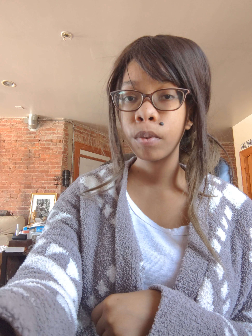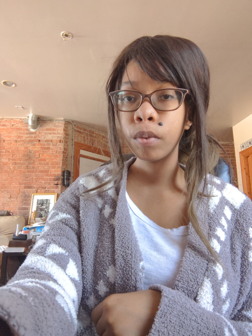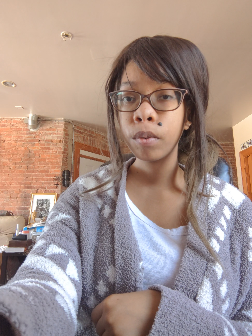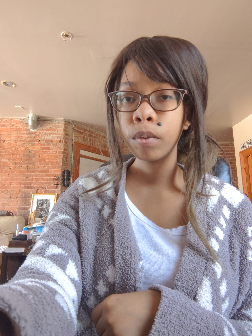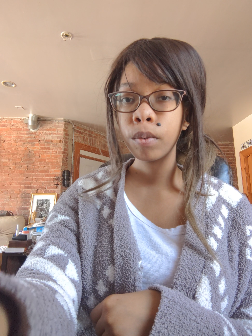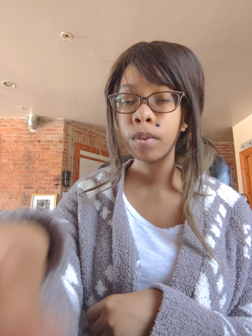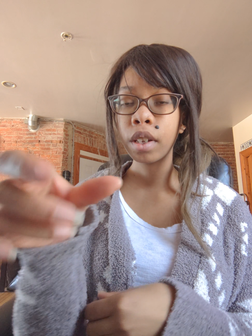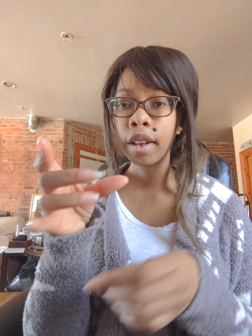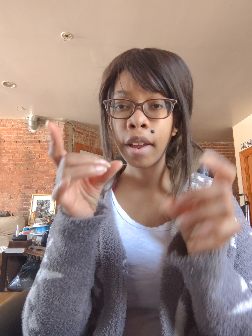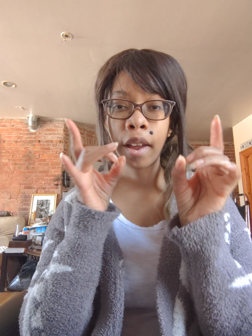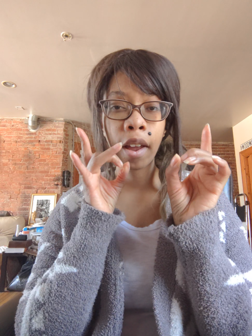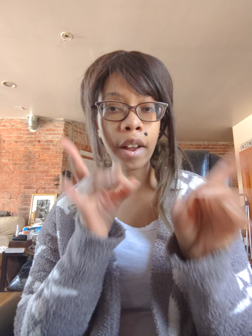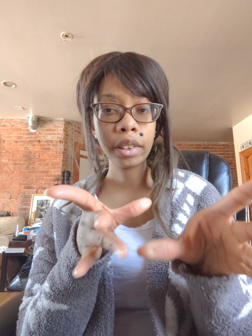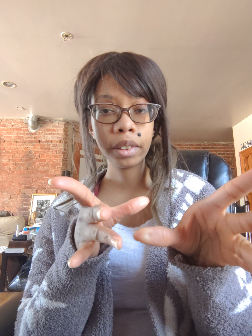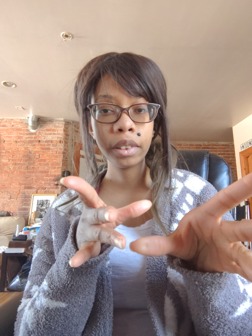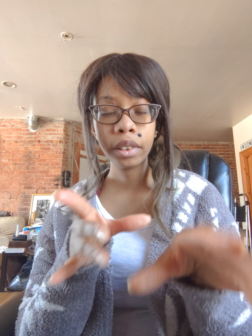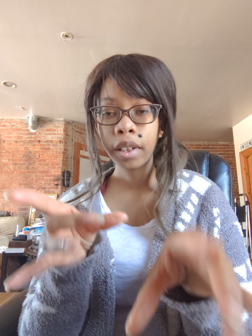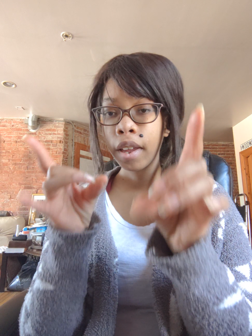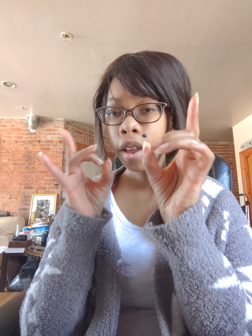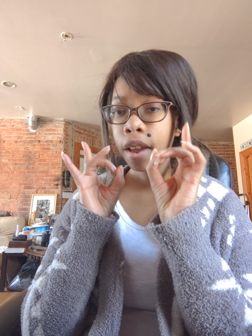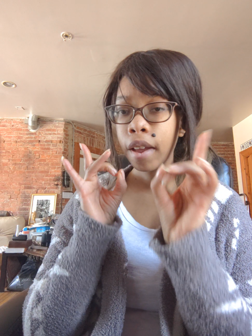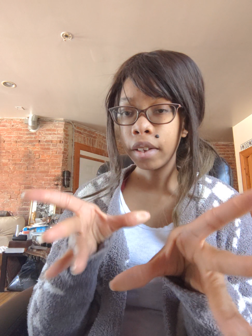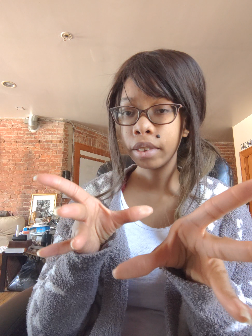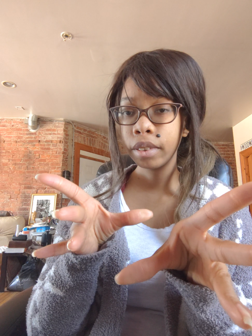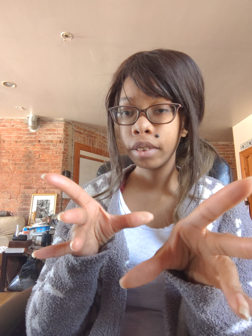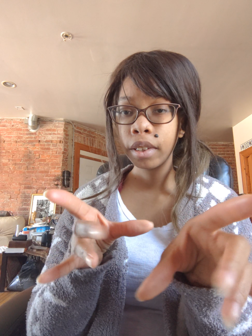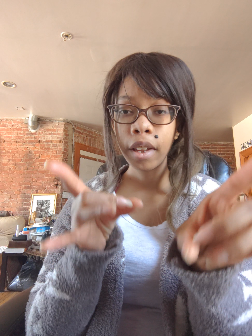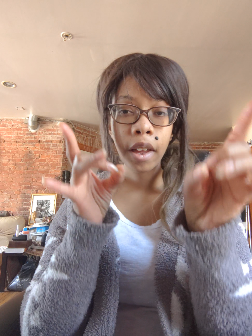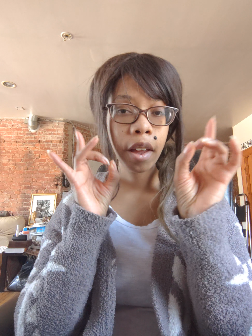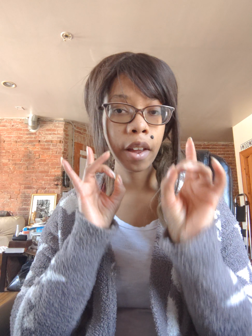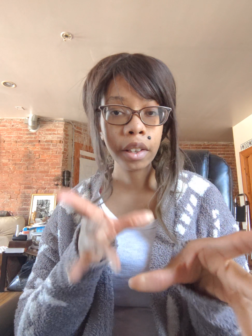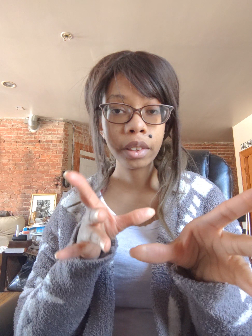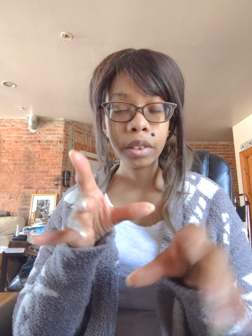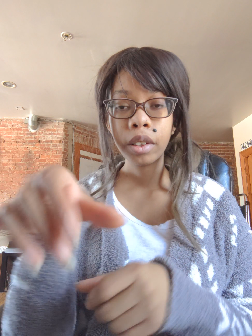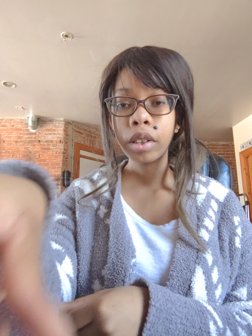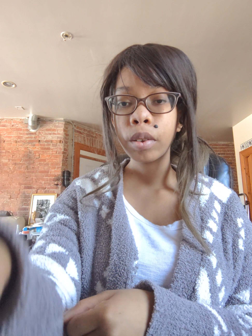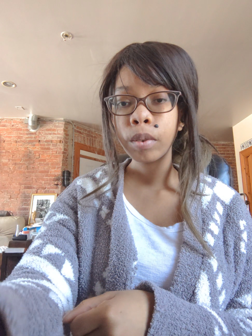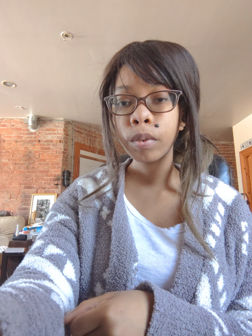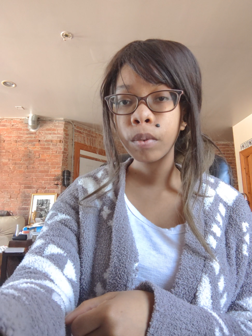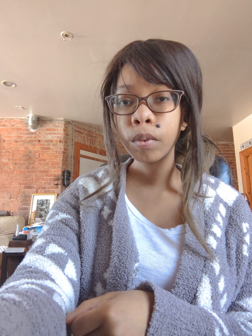hate